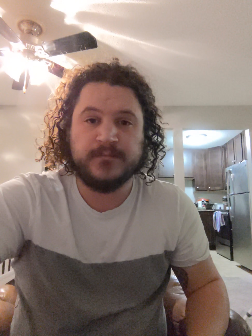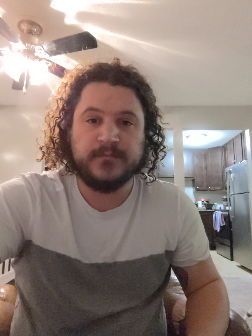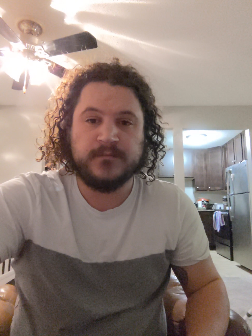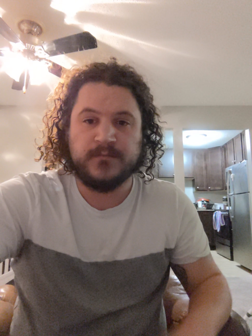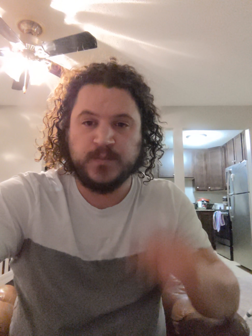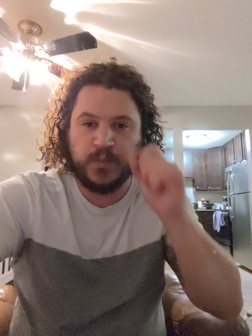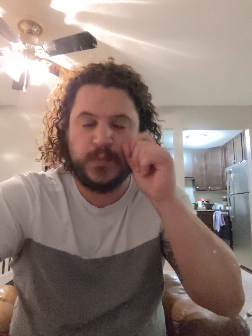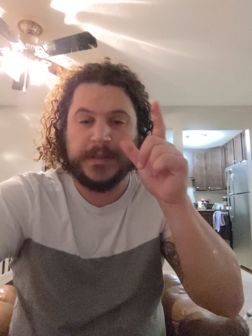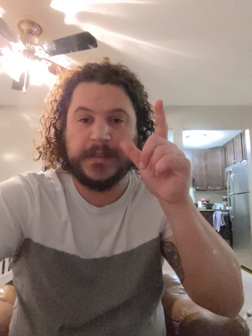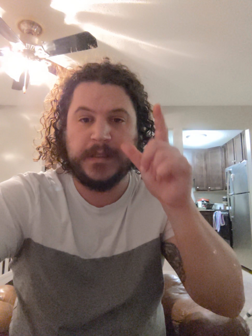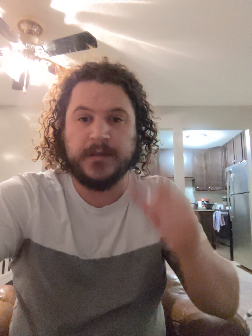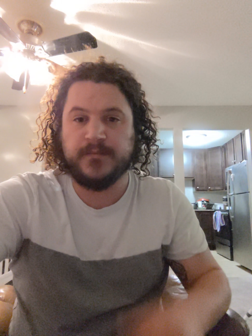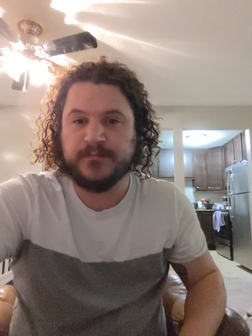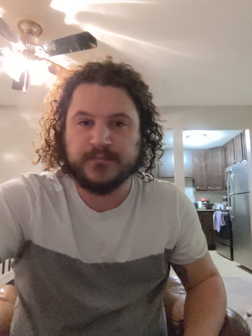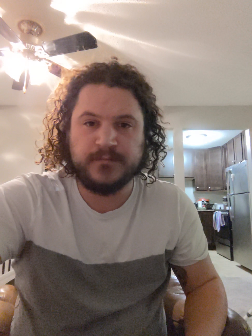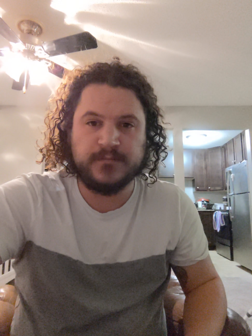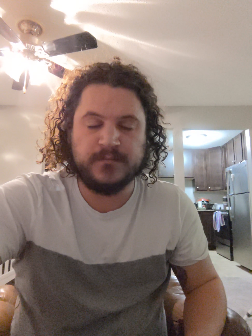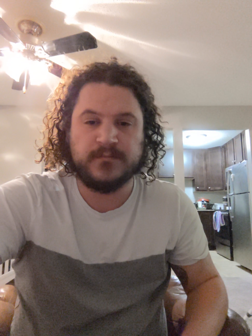wake